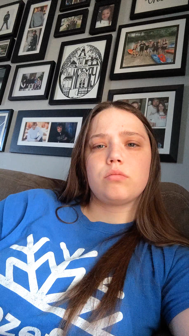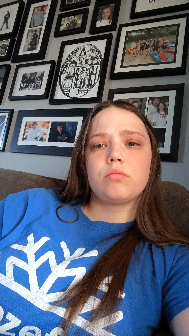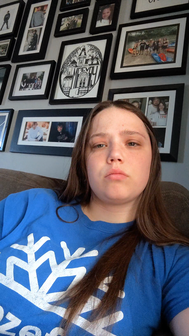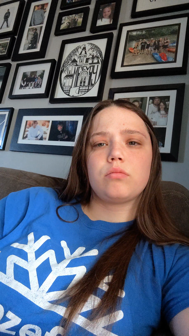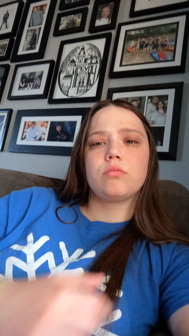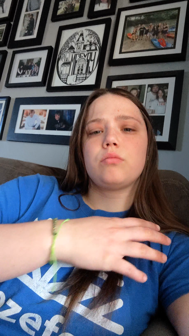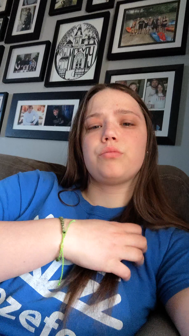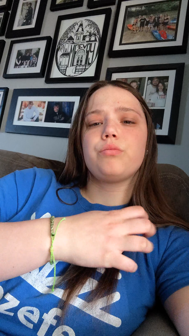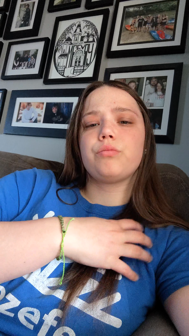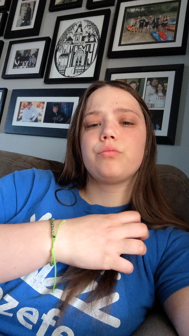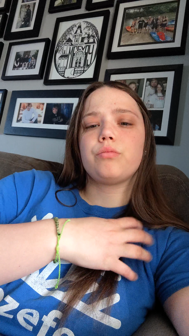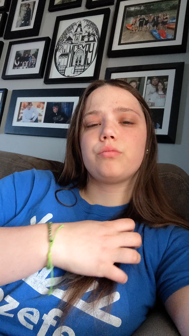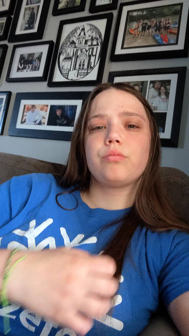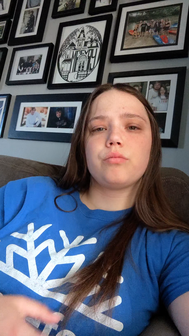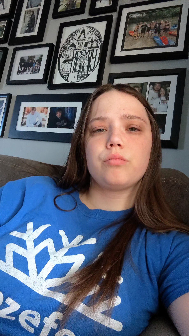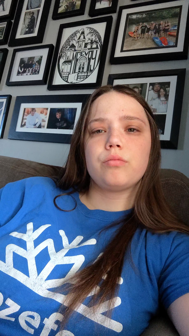bear